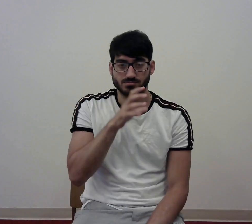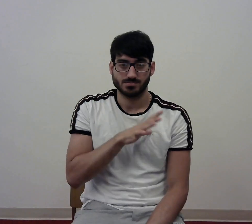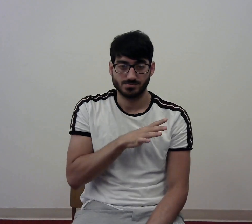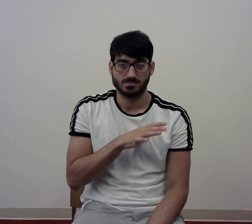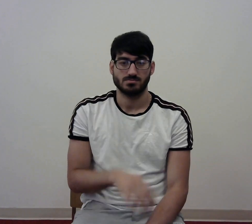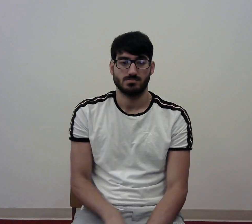olmaq